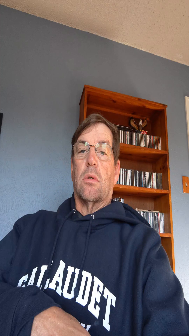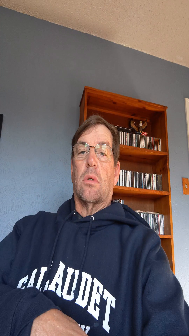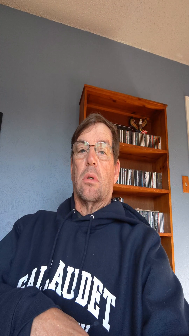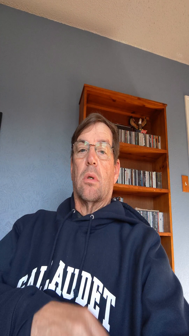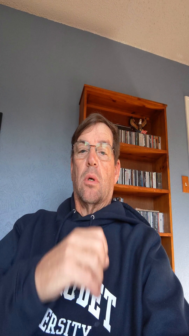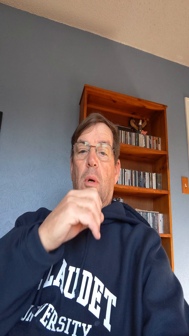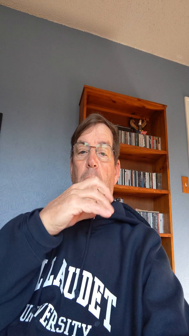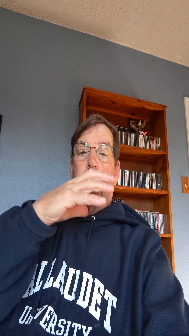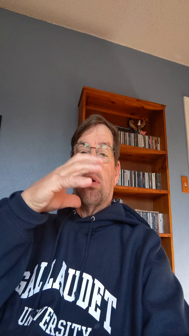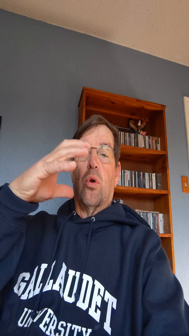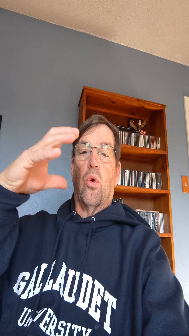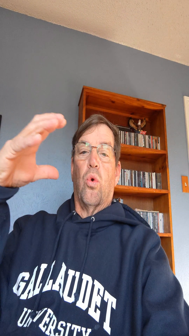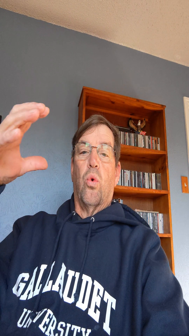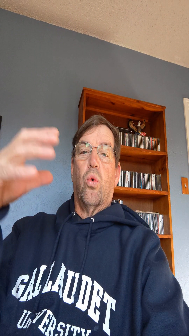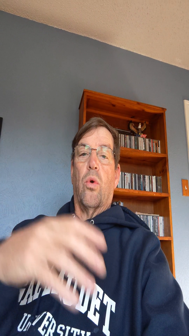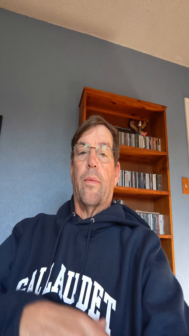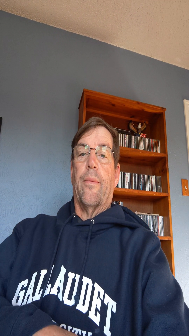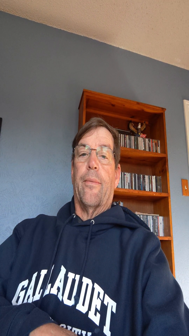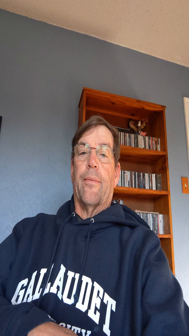balloon